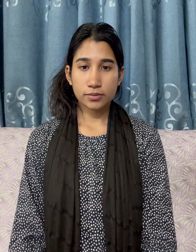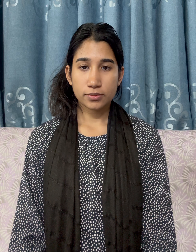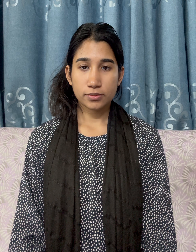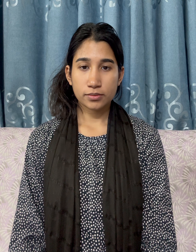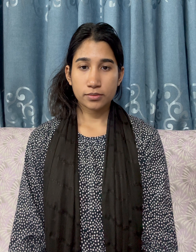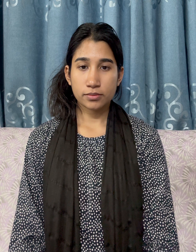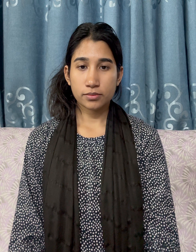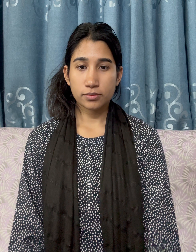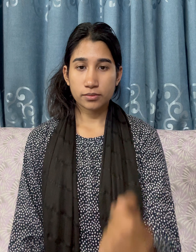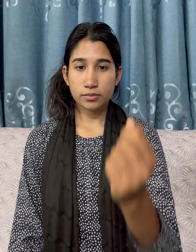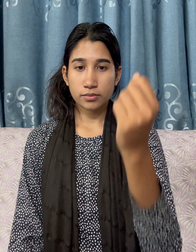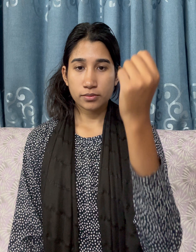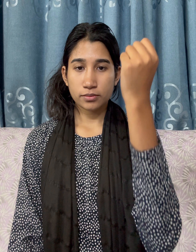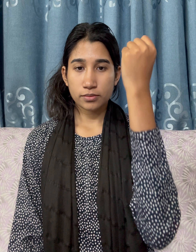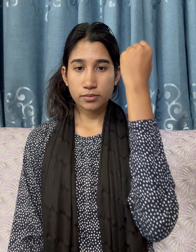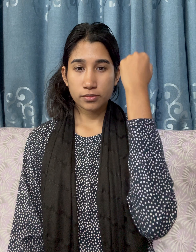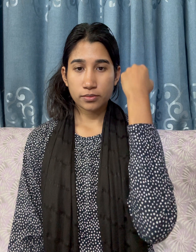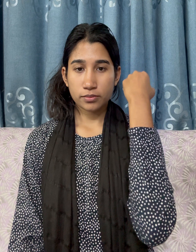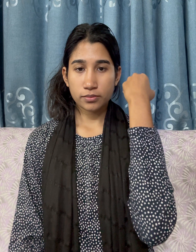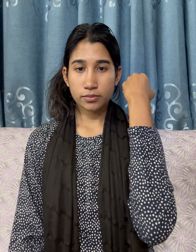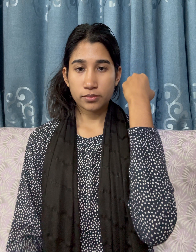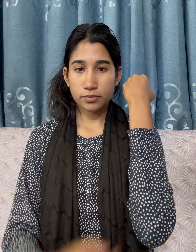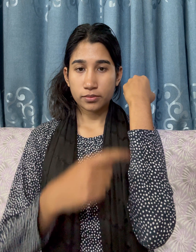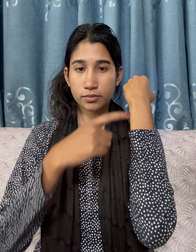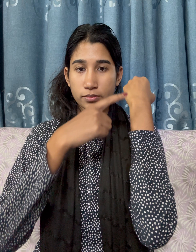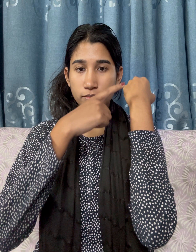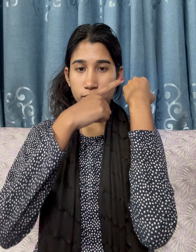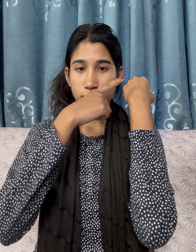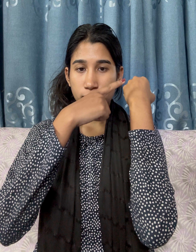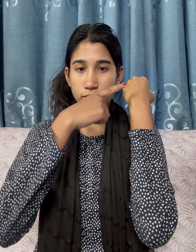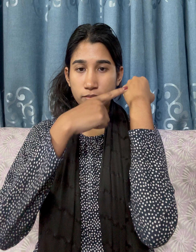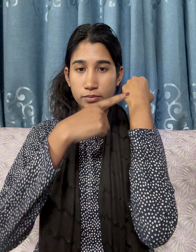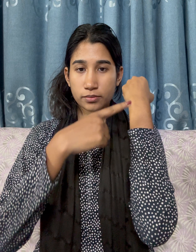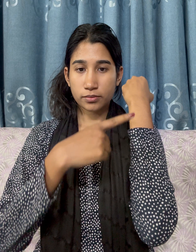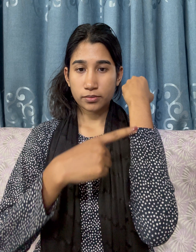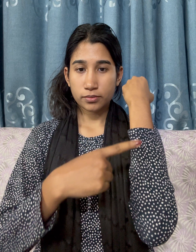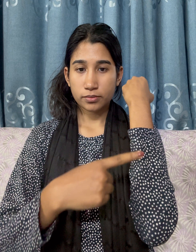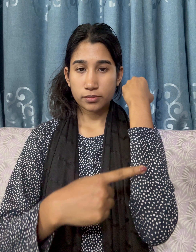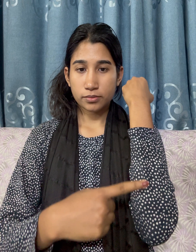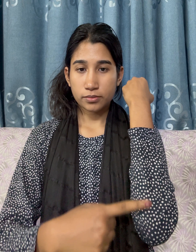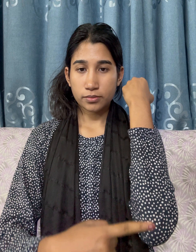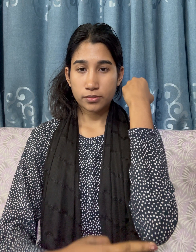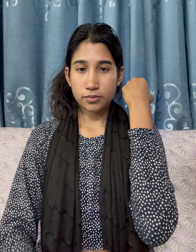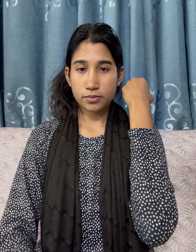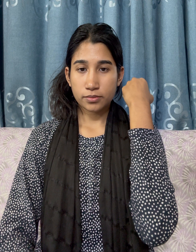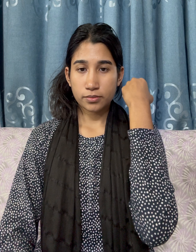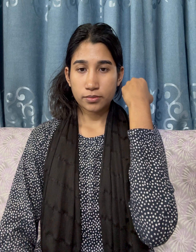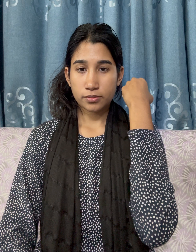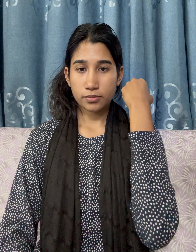হাসপাতাল